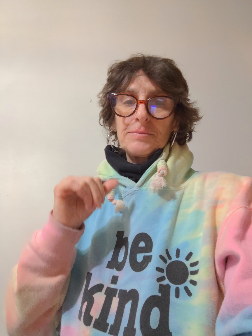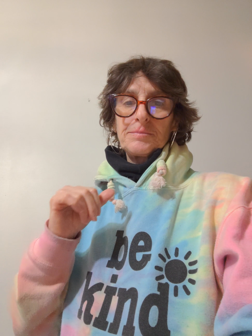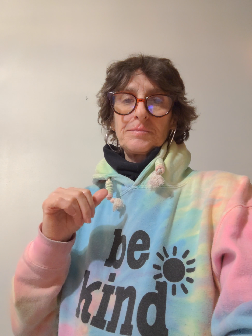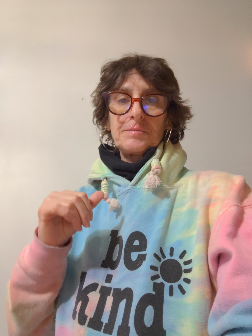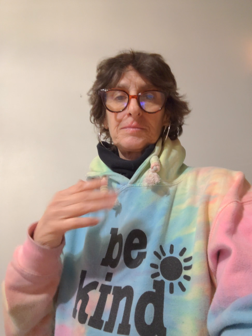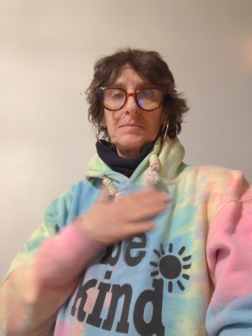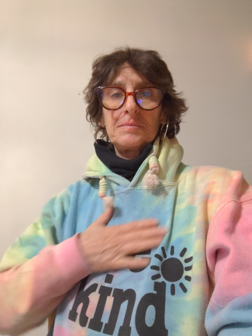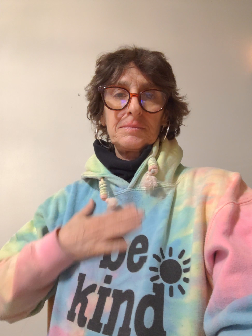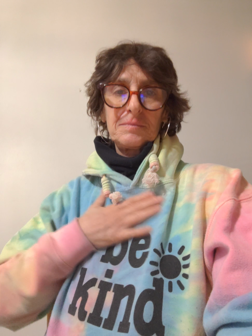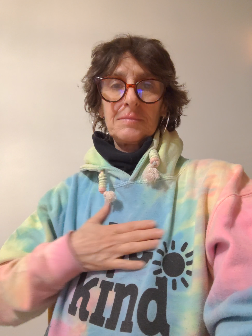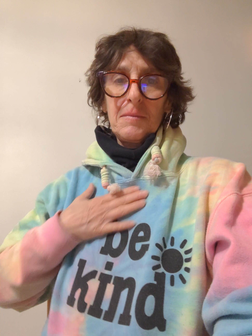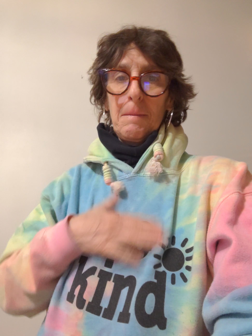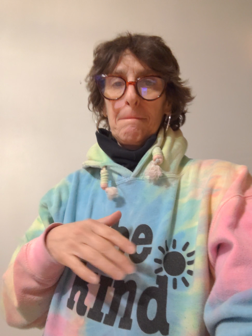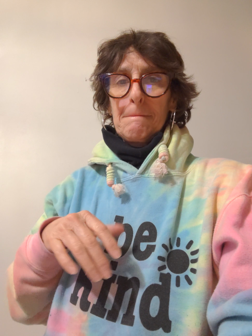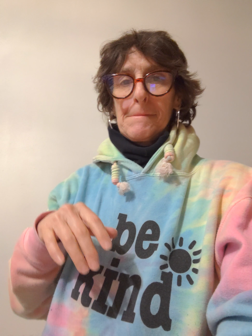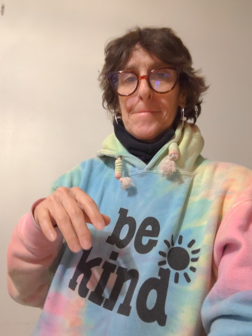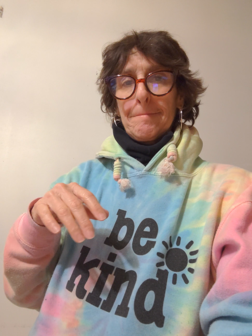please